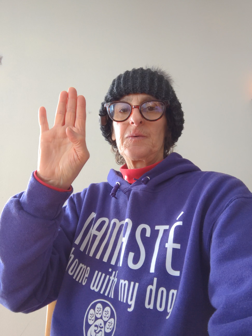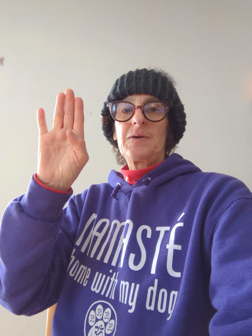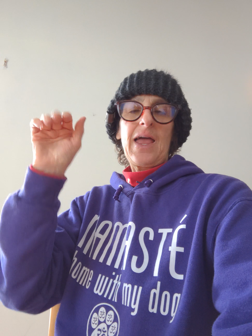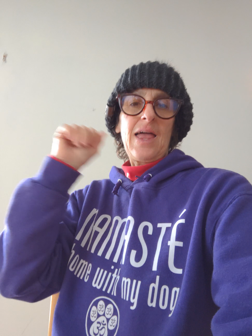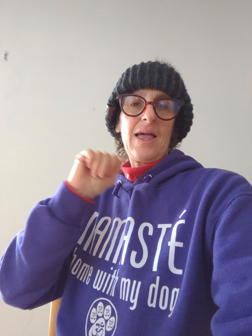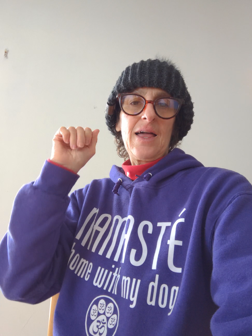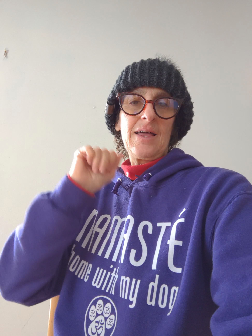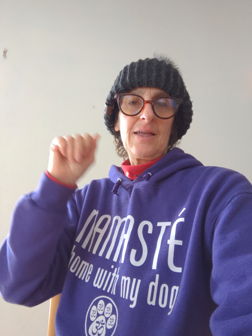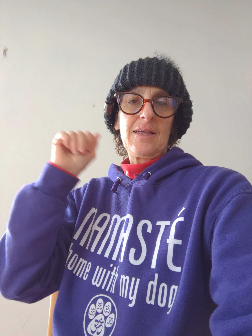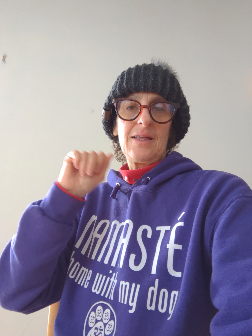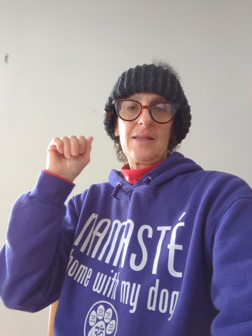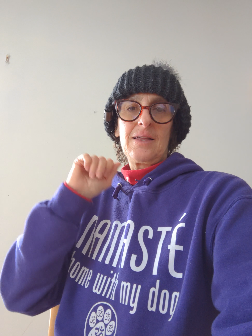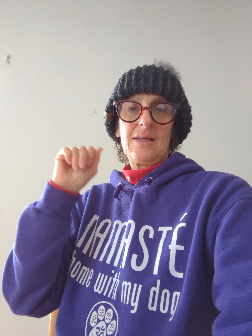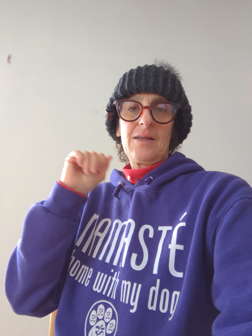aunt